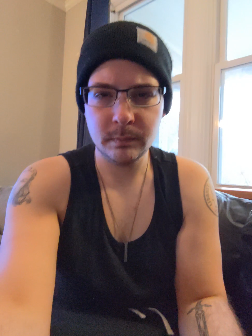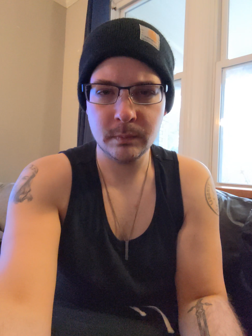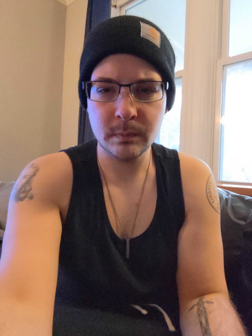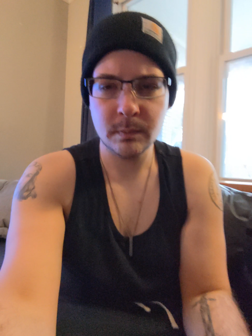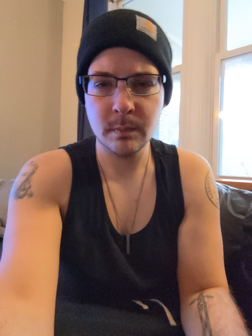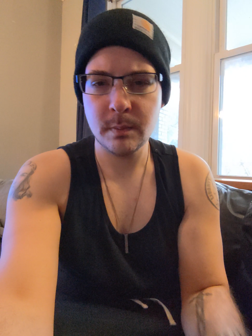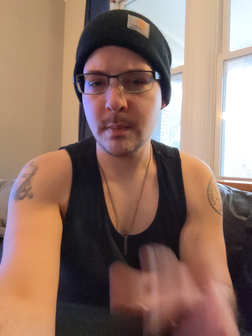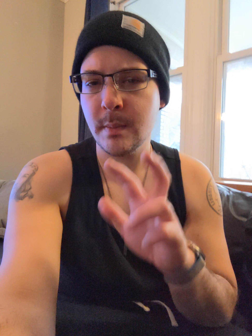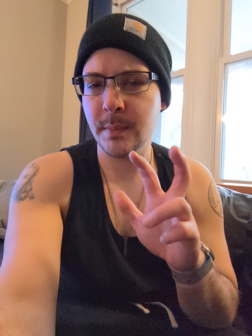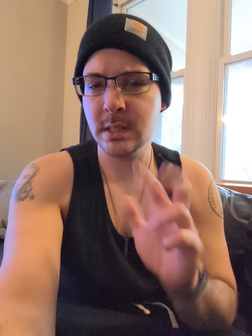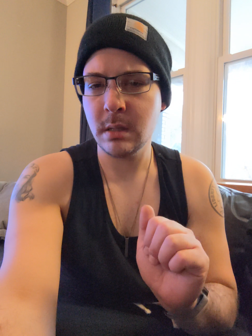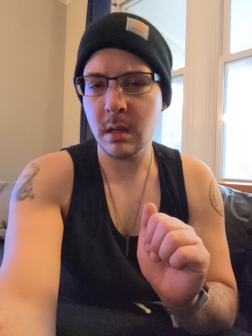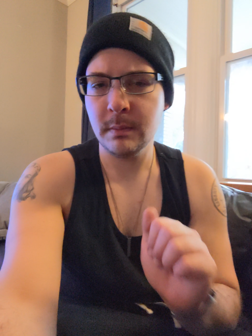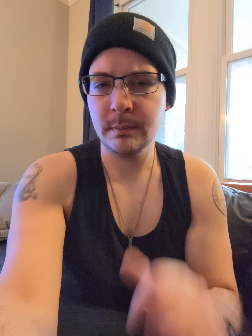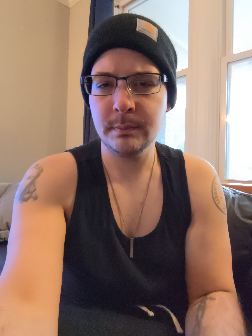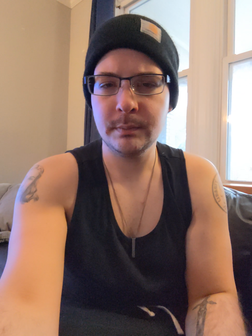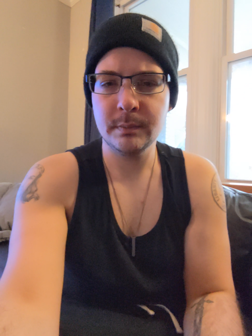pizza